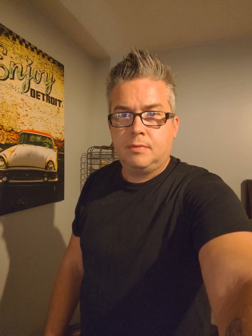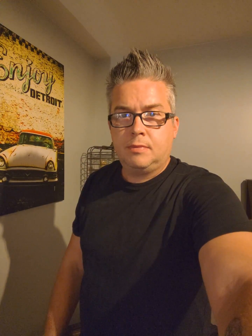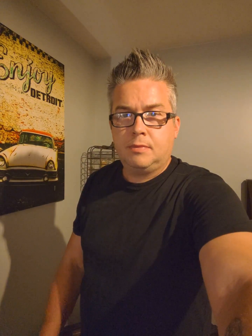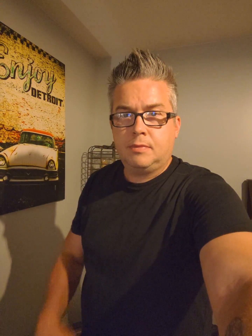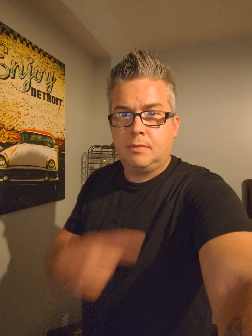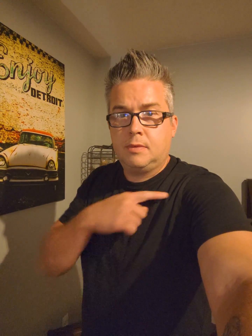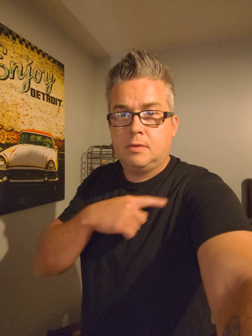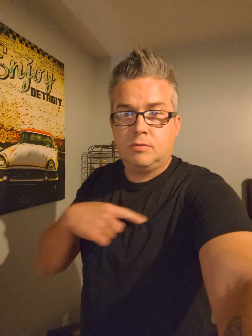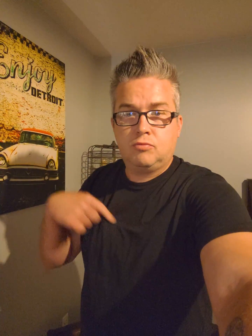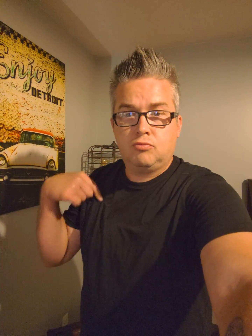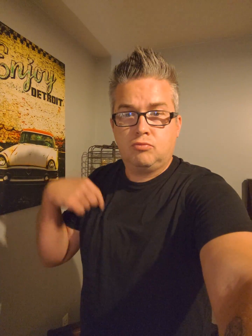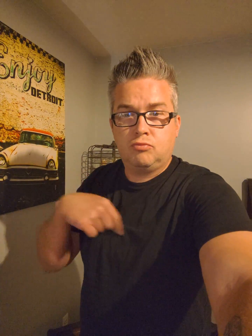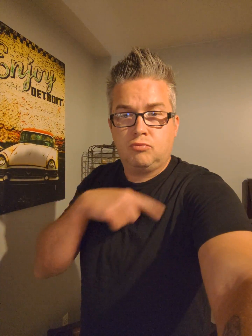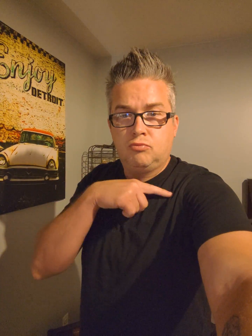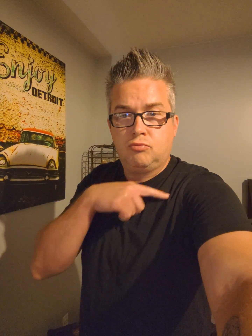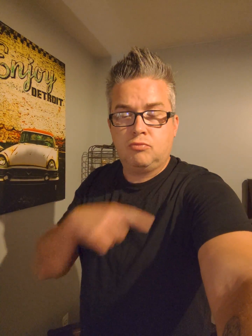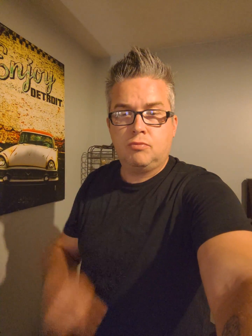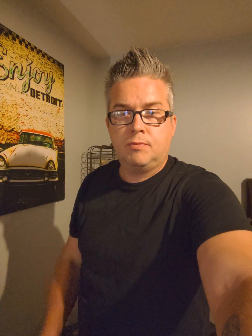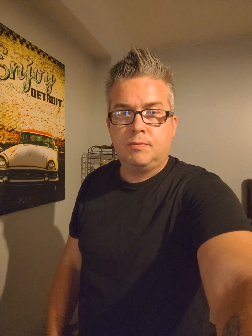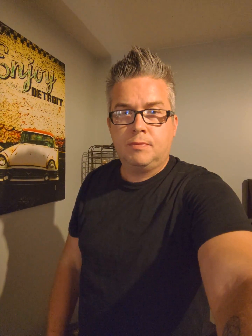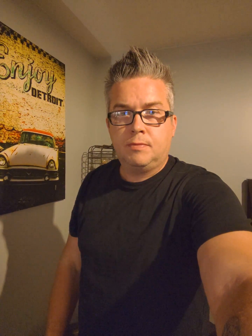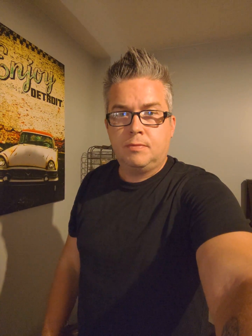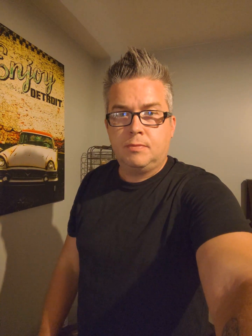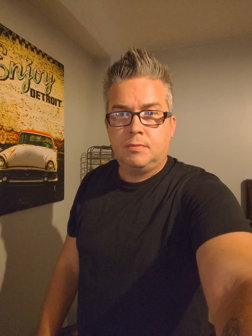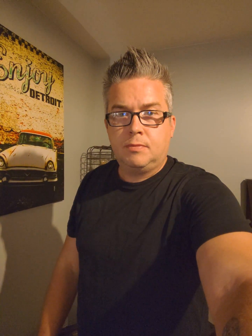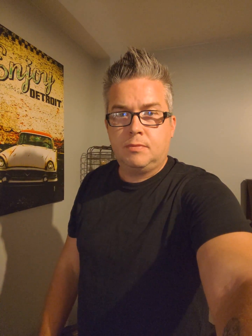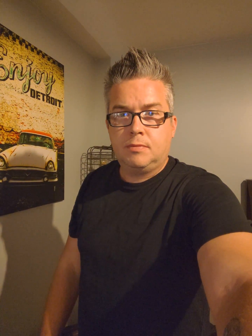bib